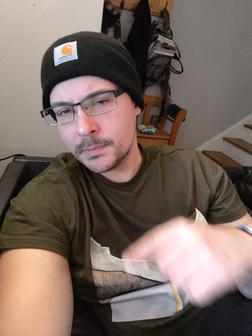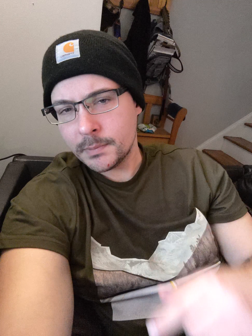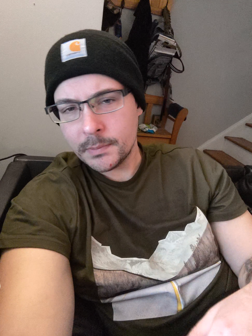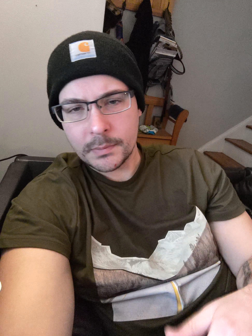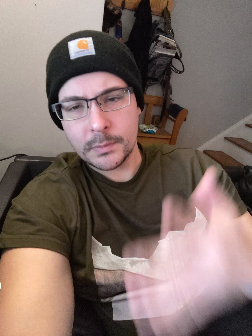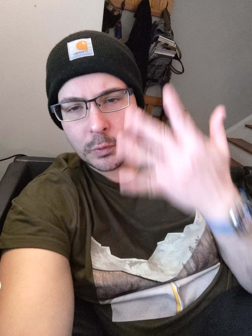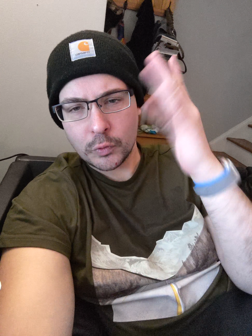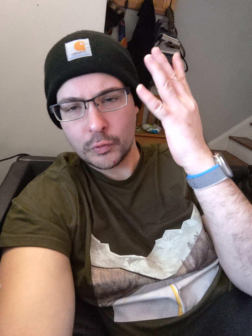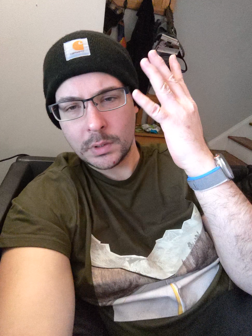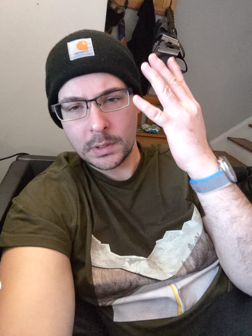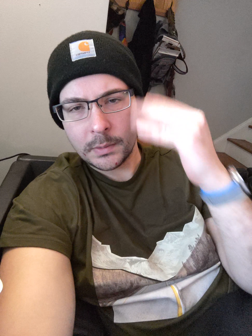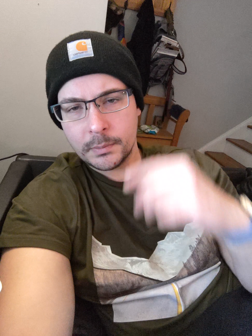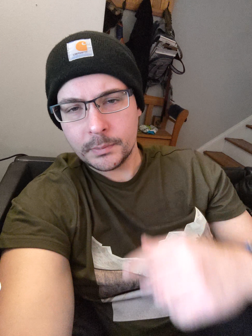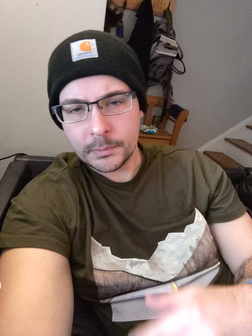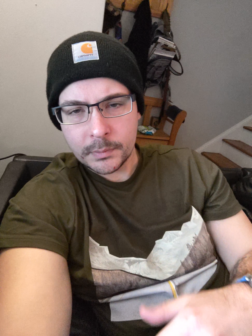tree